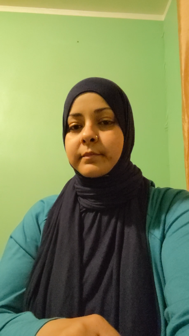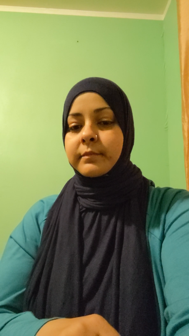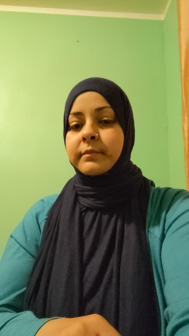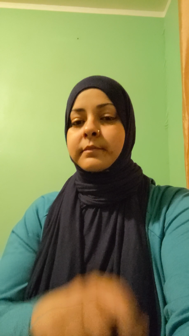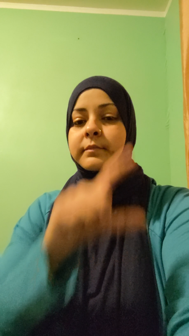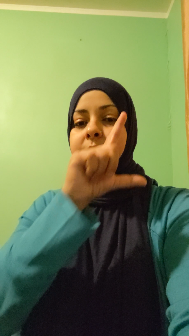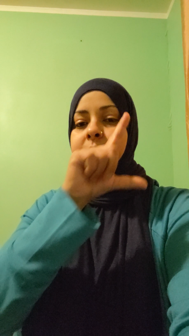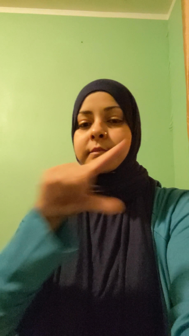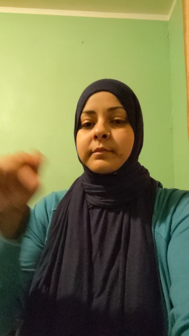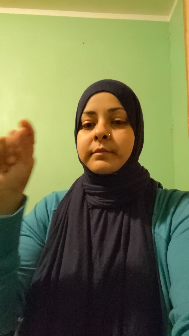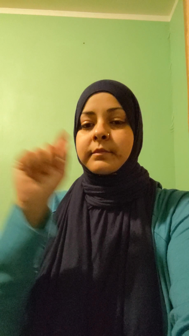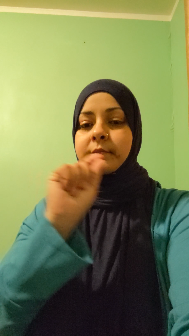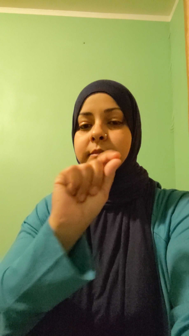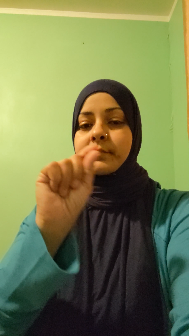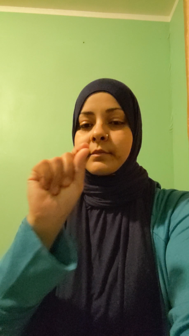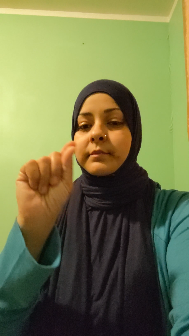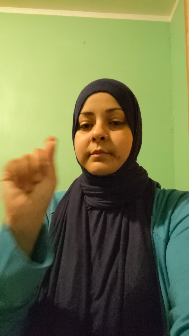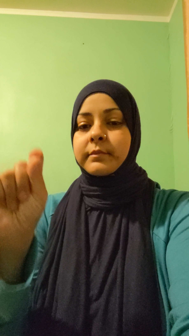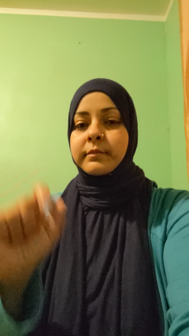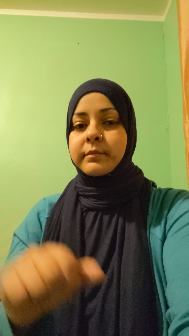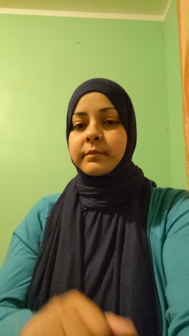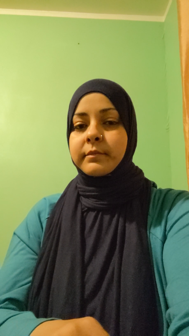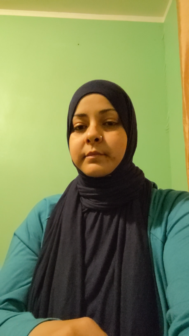peas